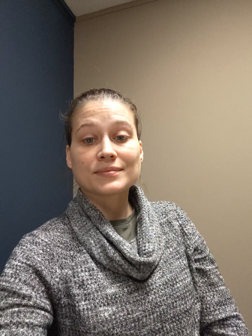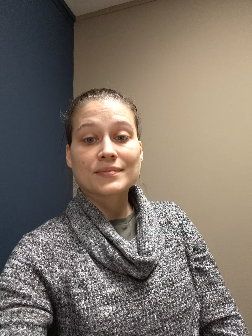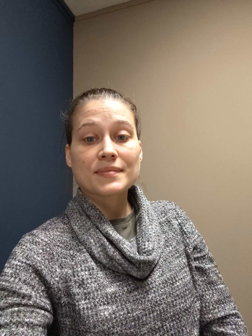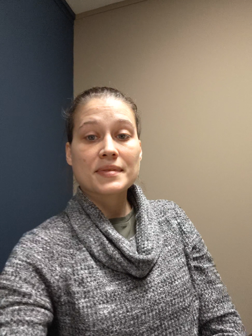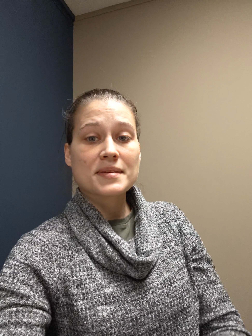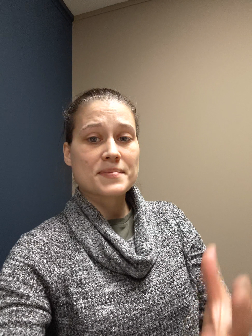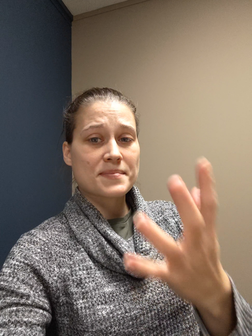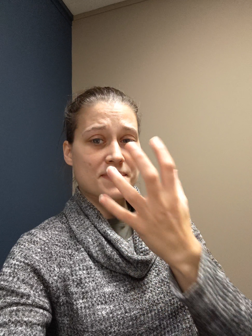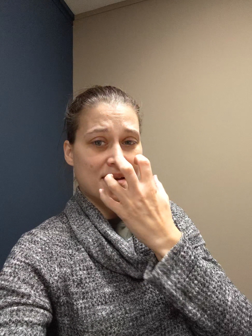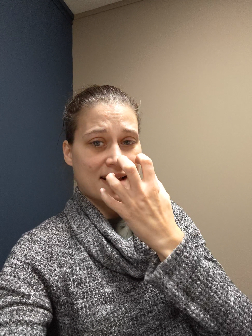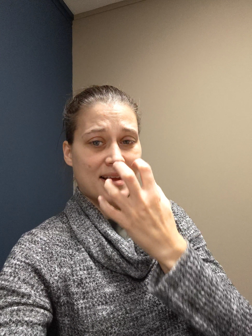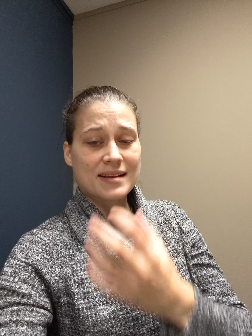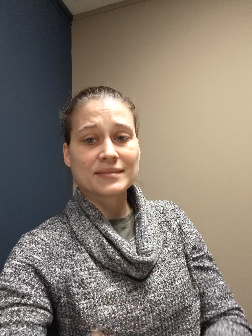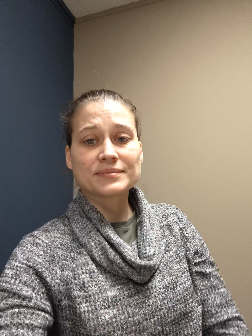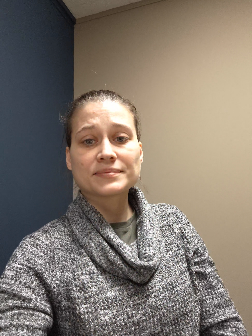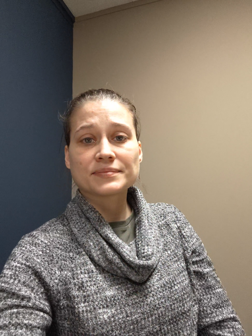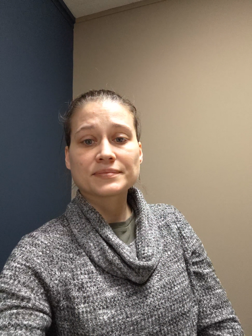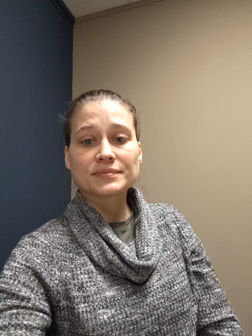mad